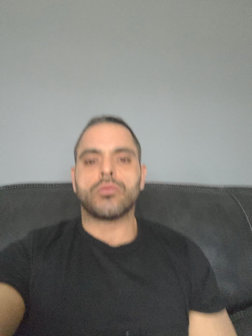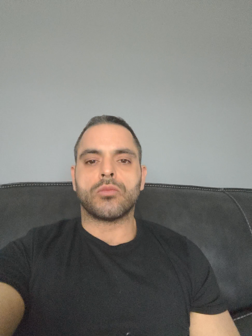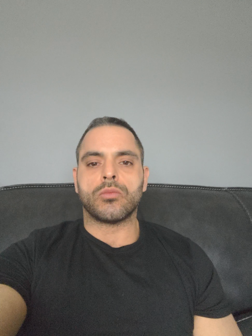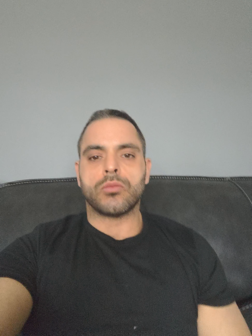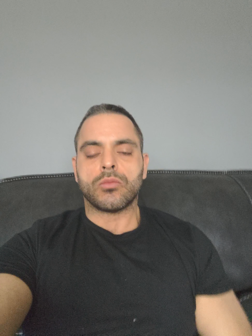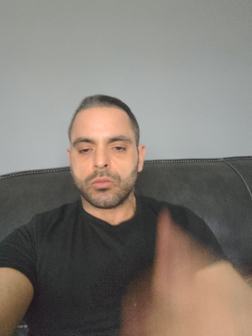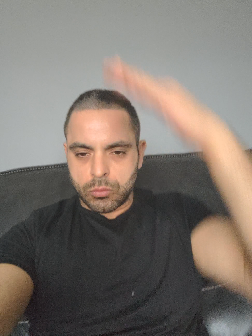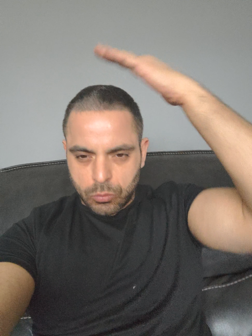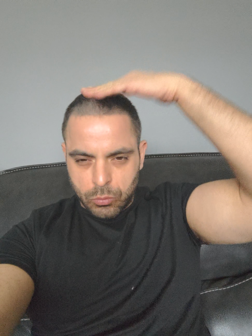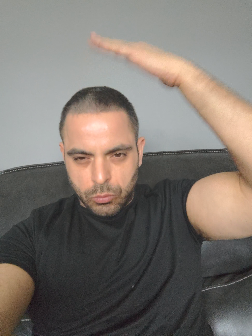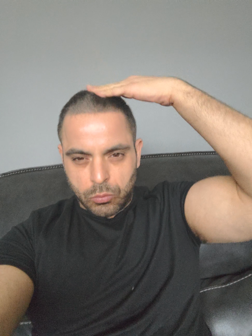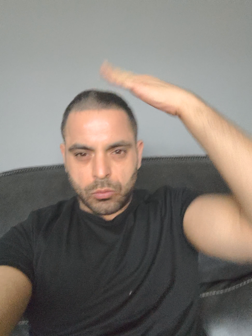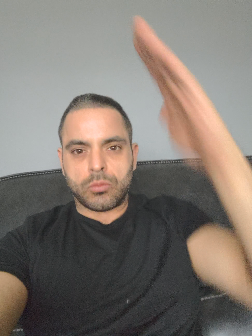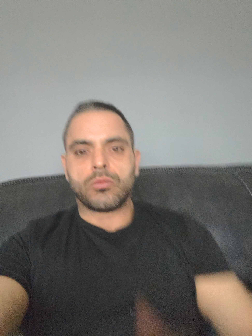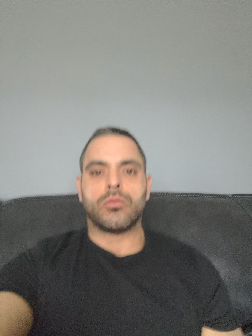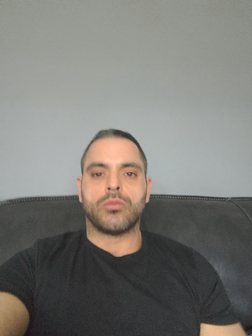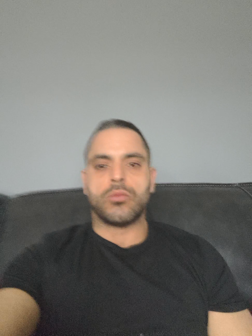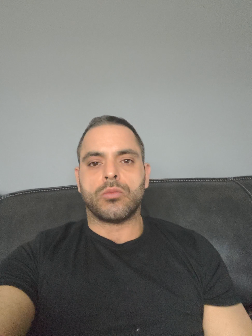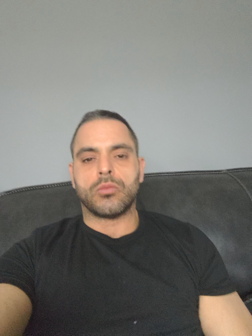hat